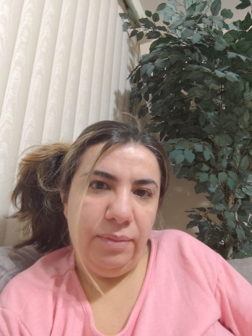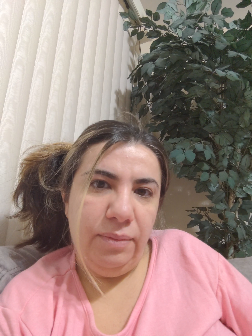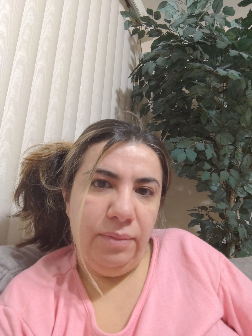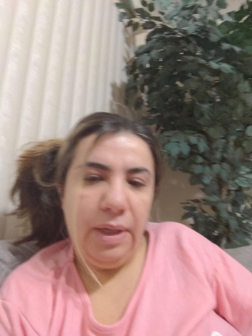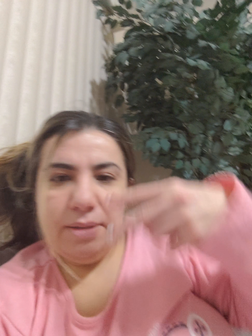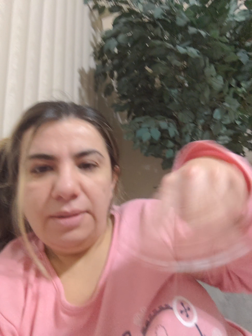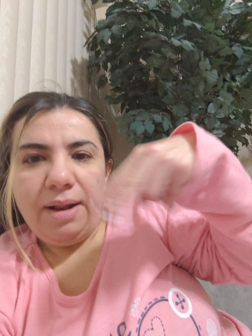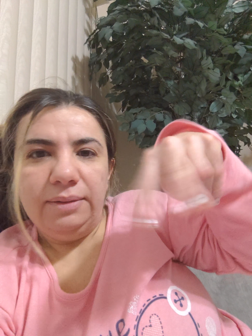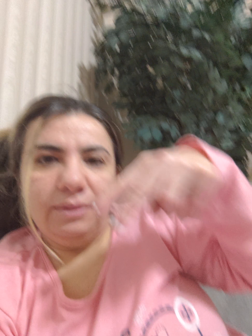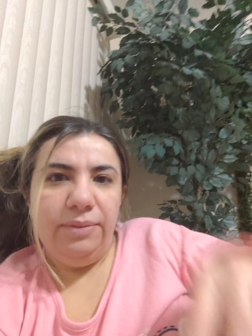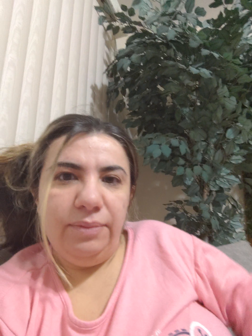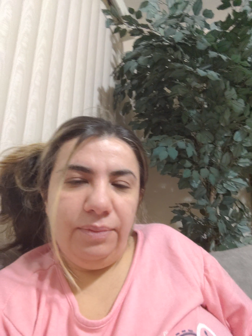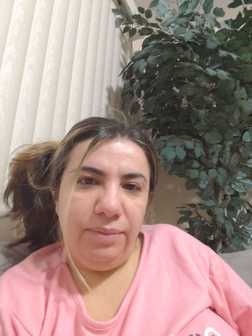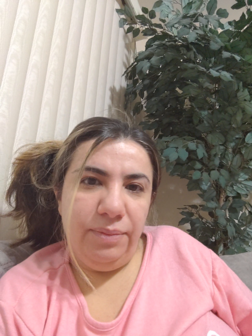dance